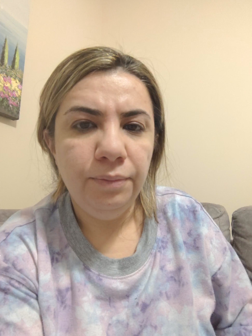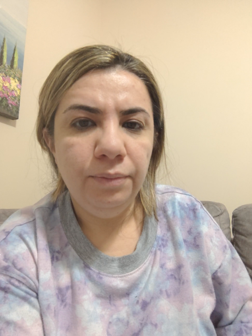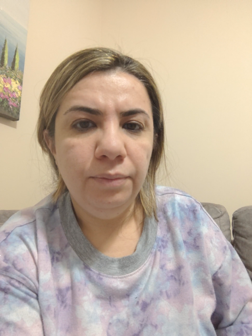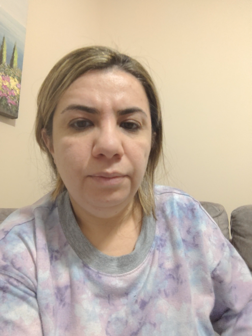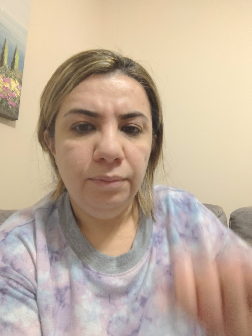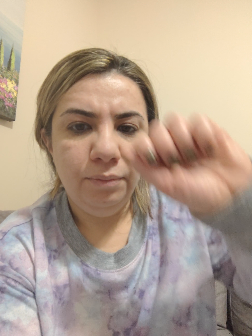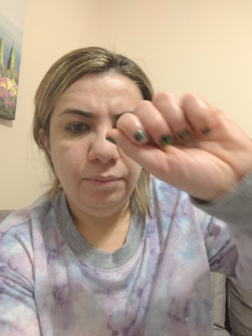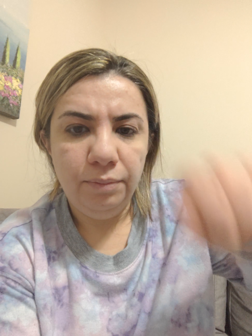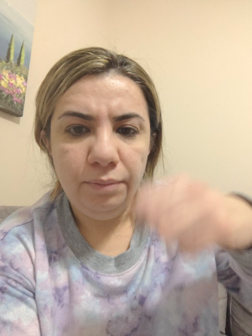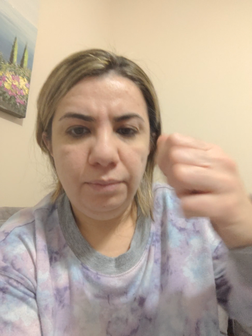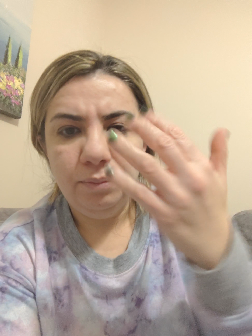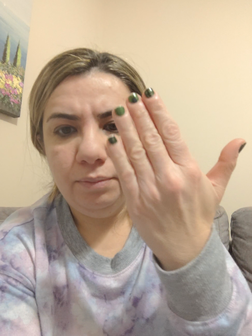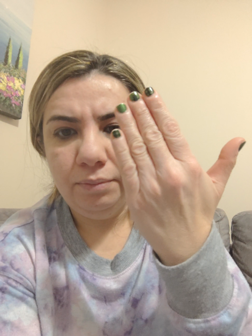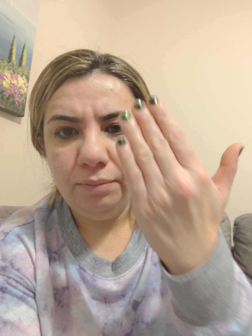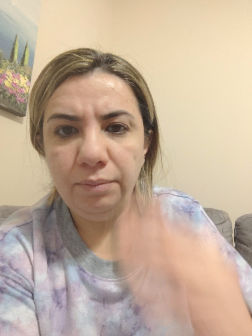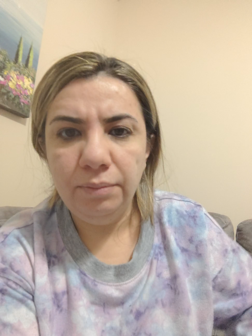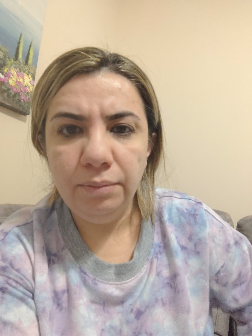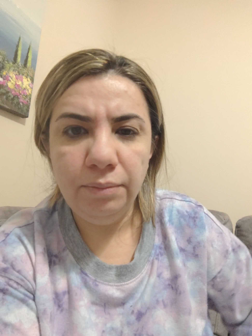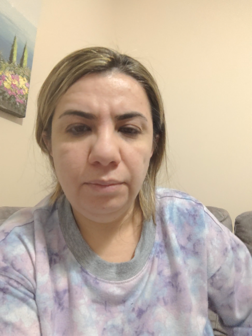mitten